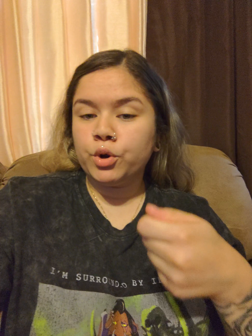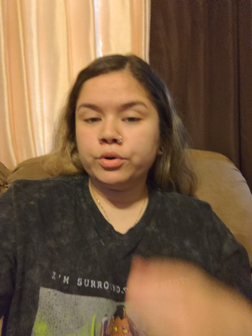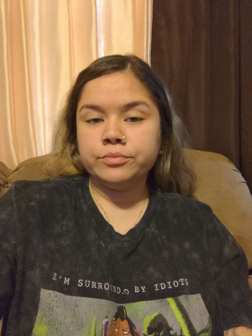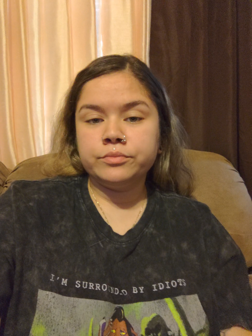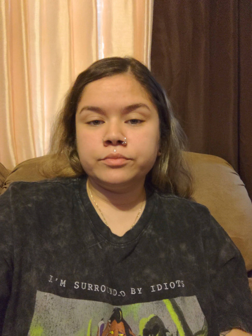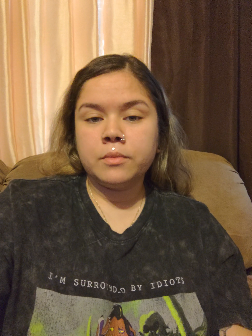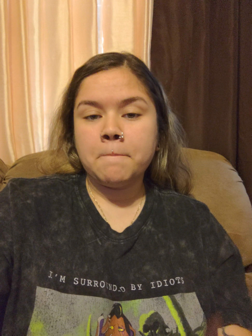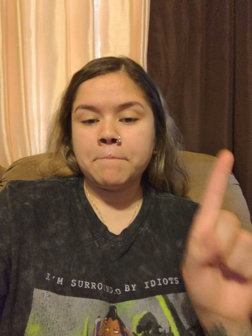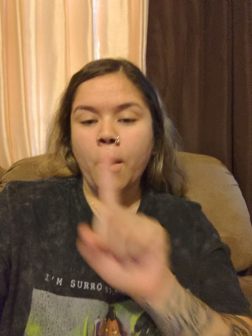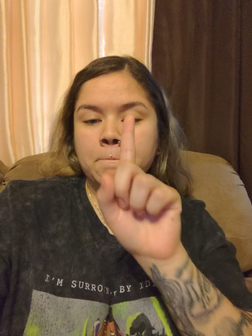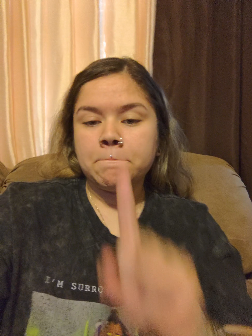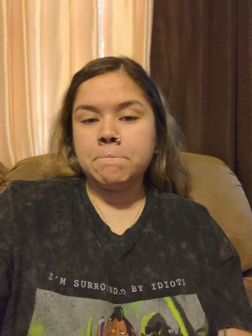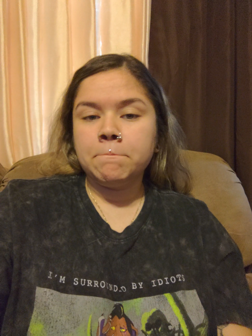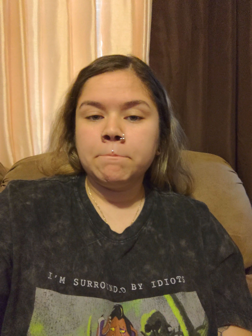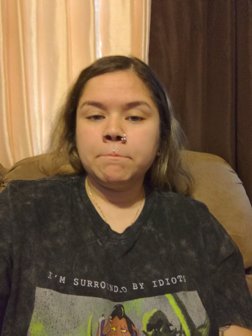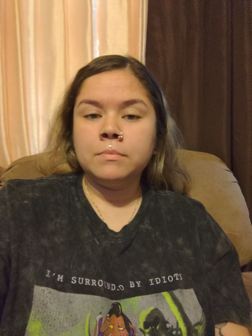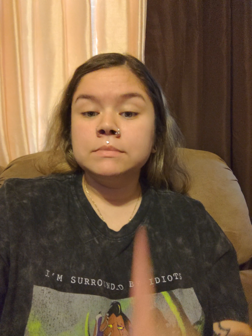bump